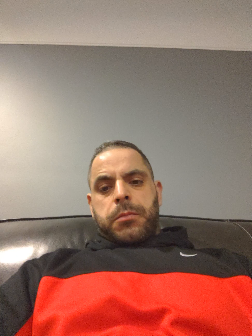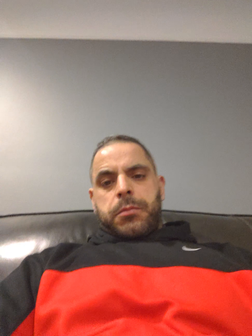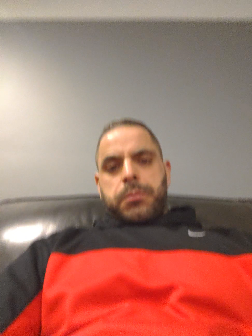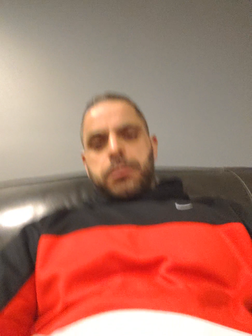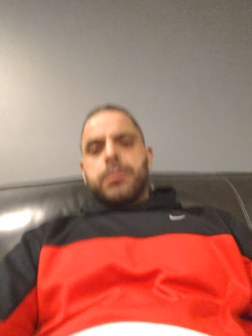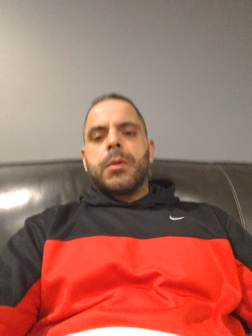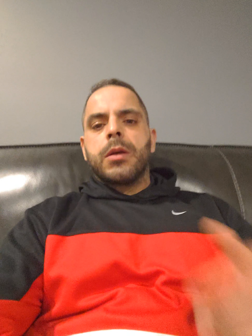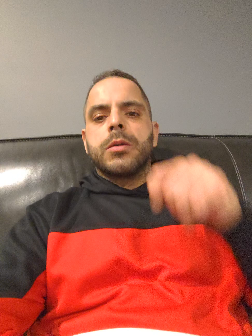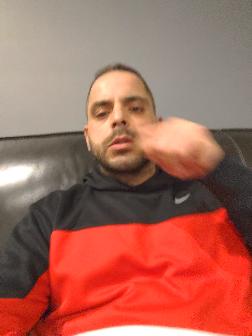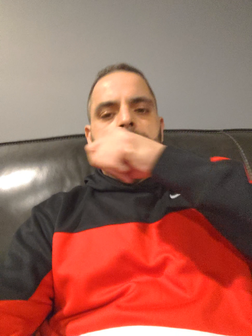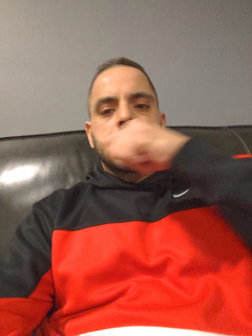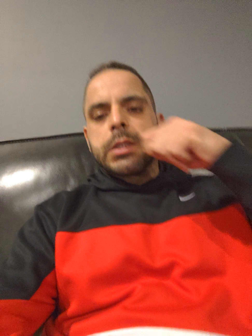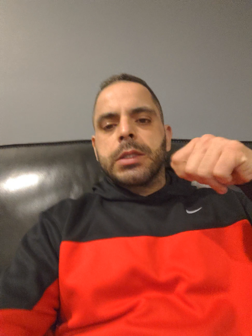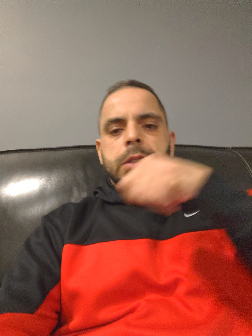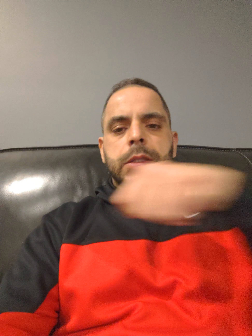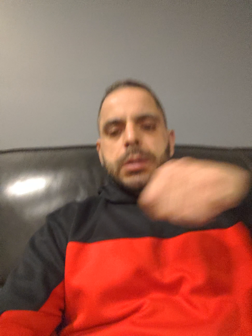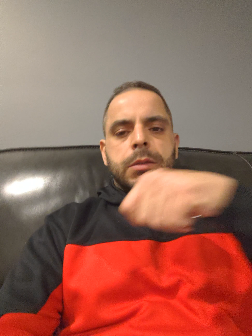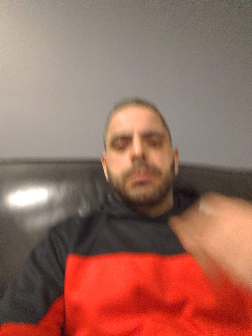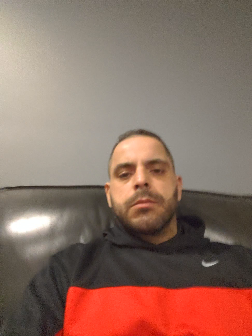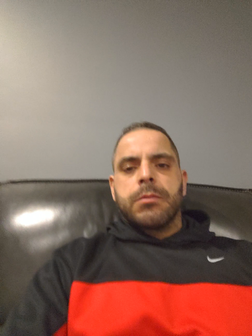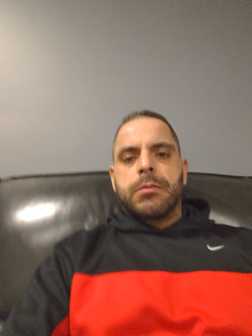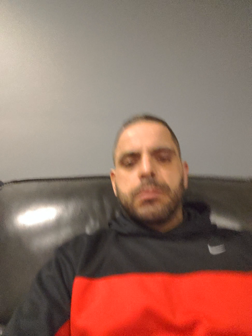toothbrush